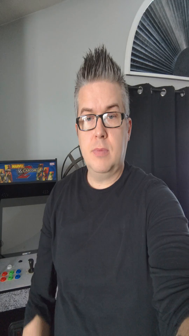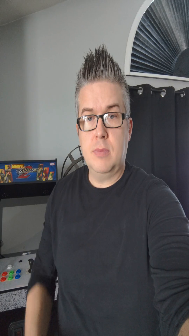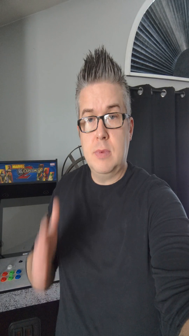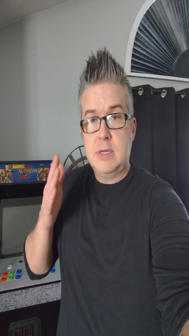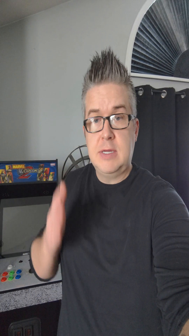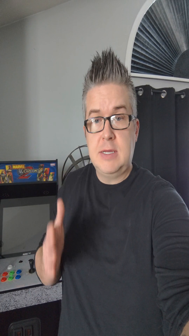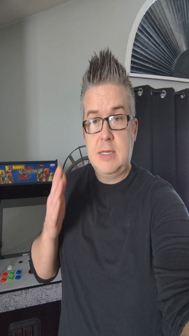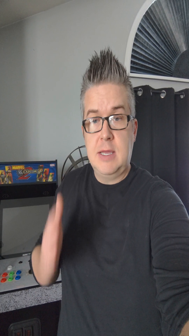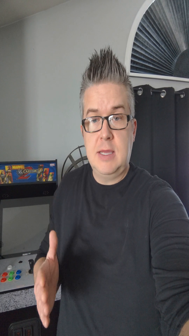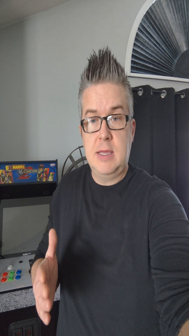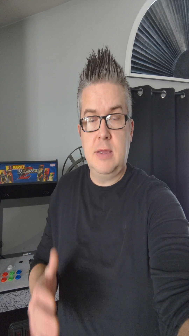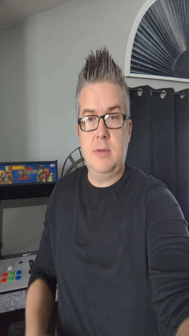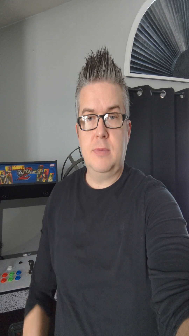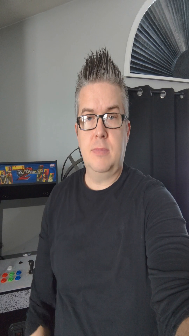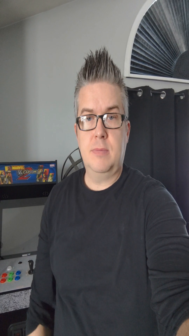beside